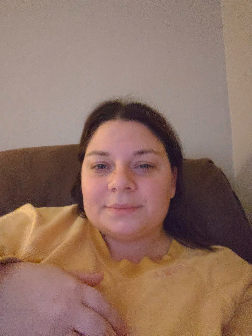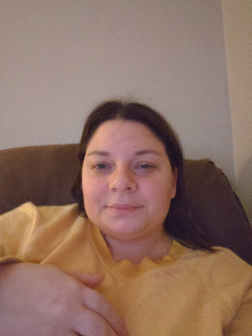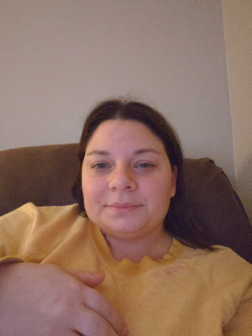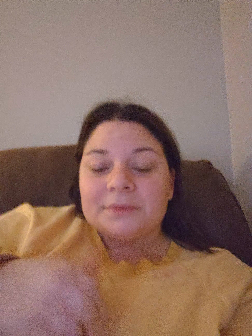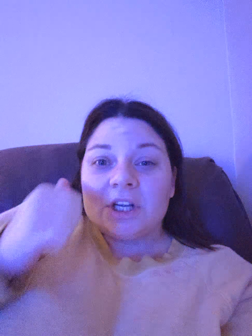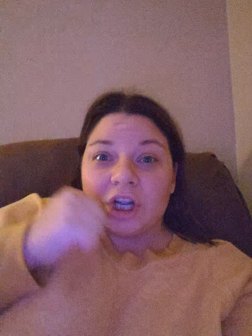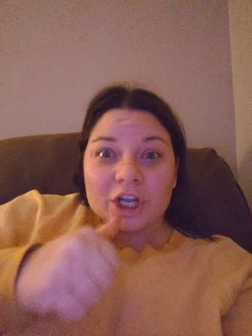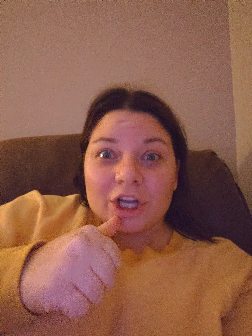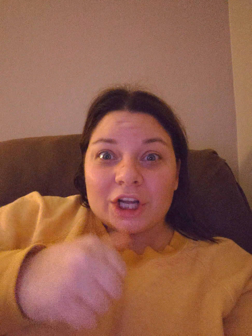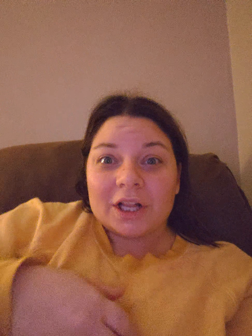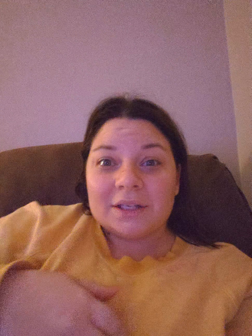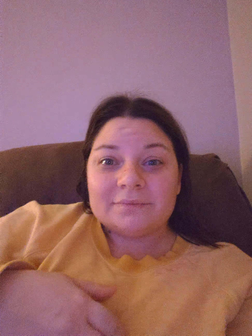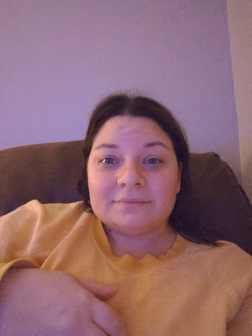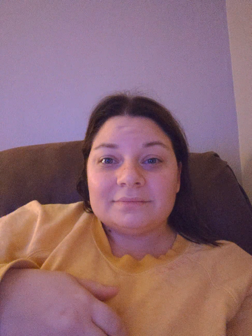girl